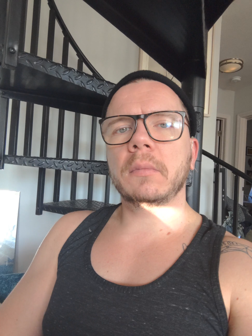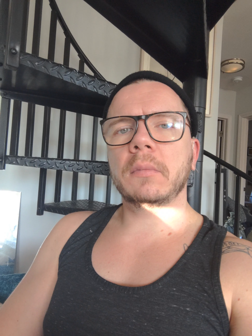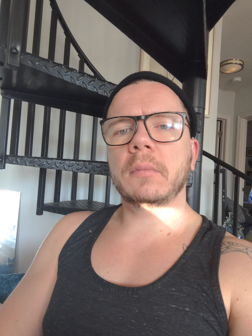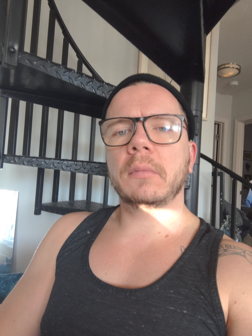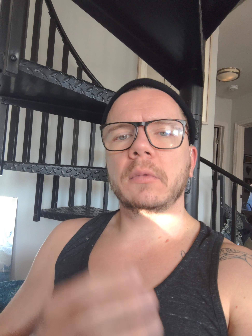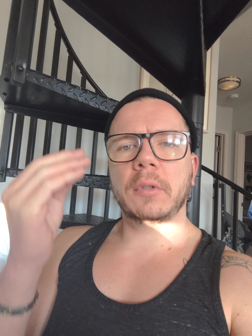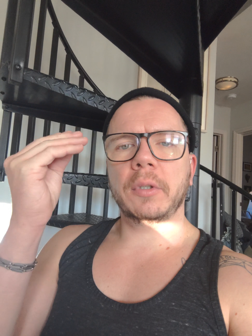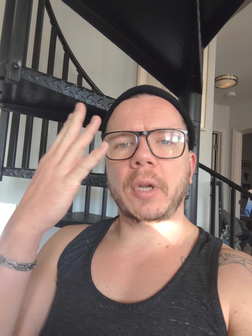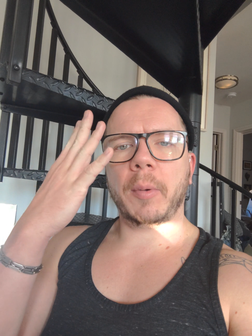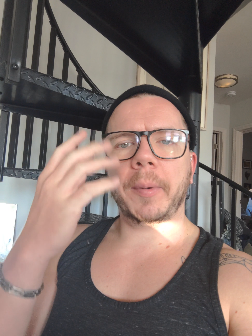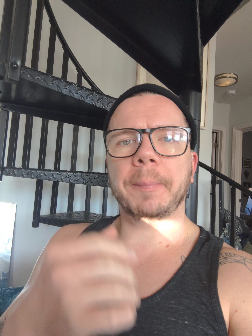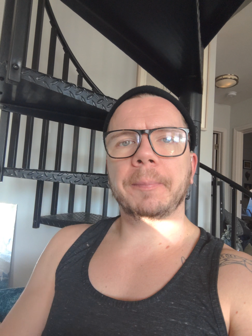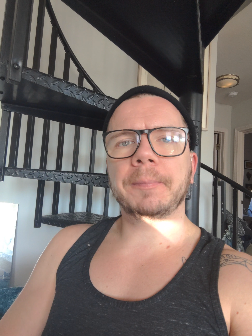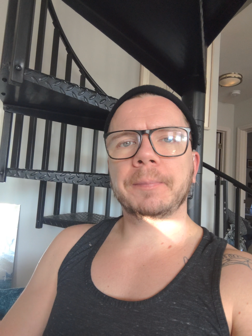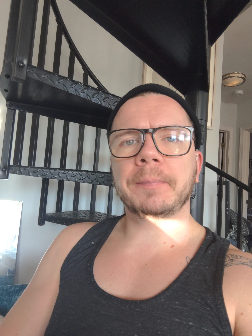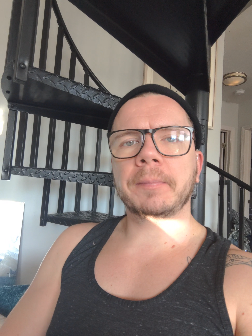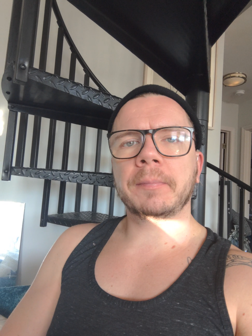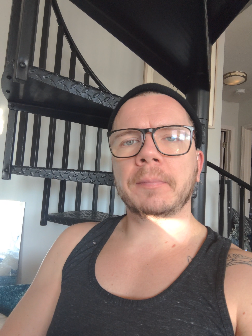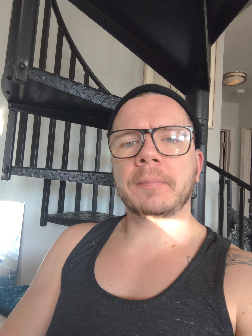shower